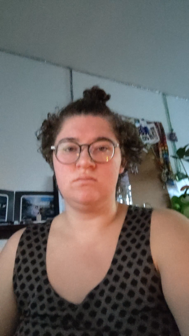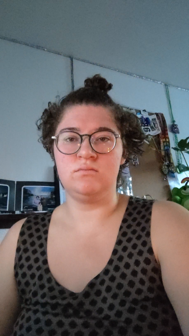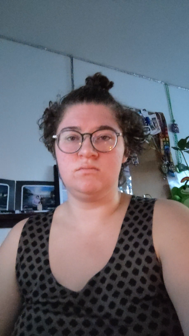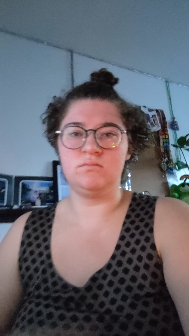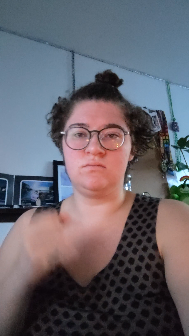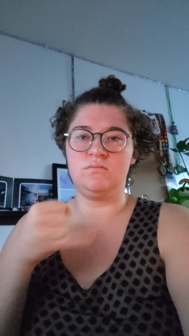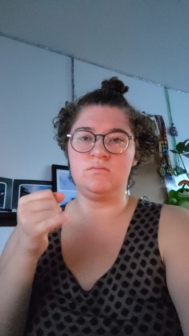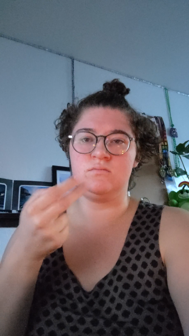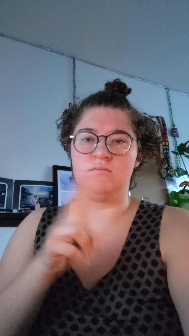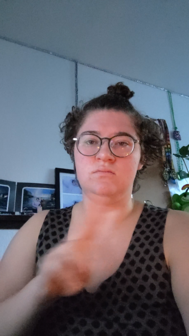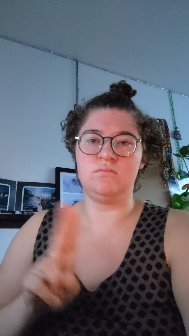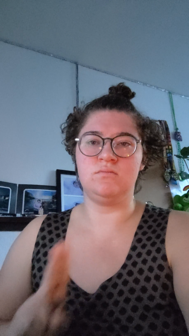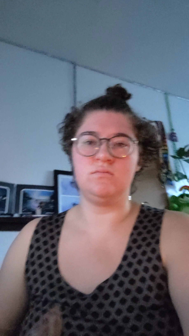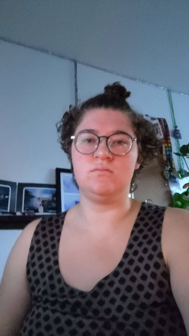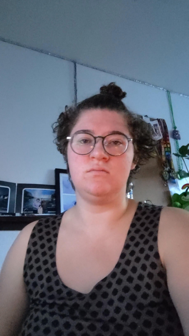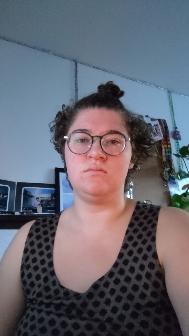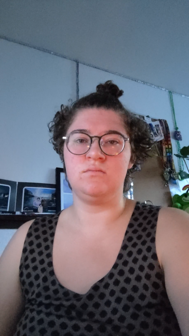jelly